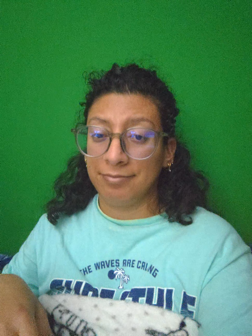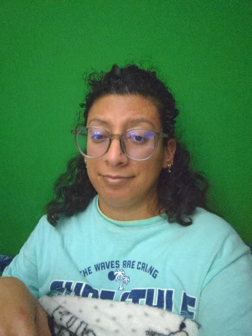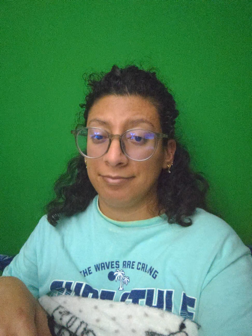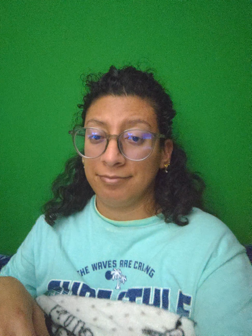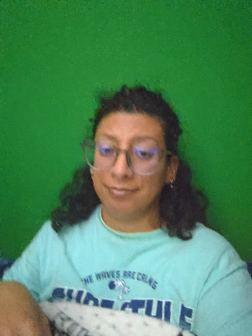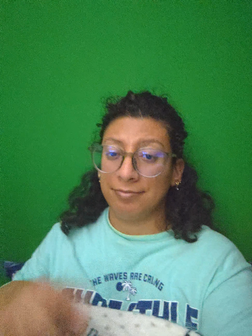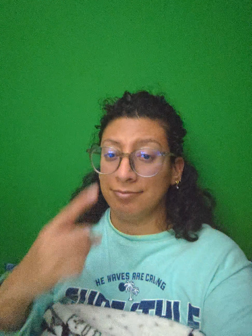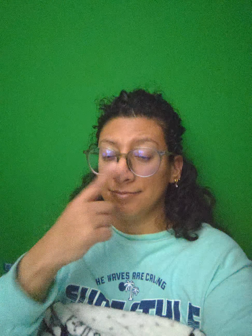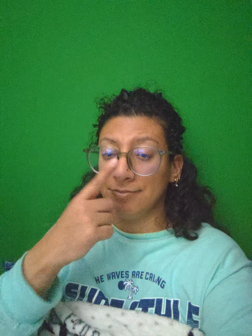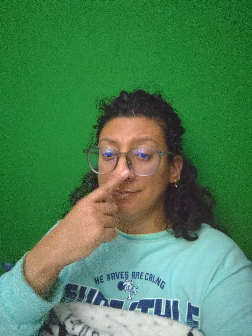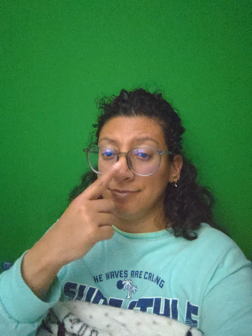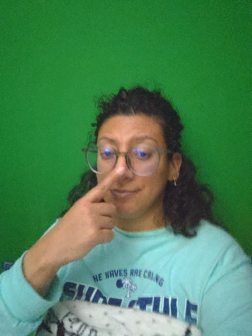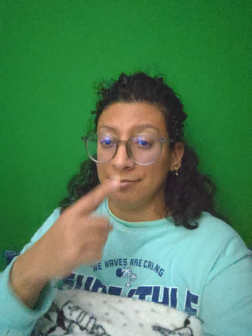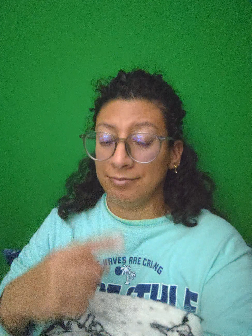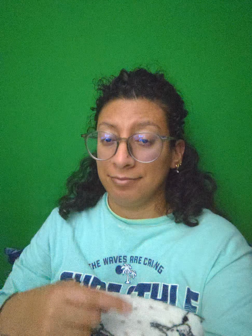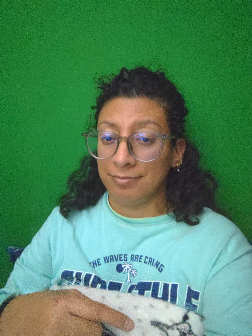nose